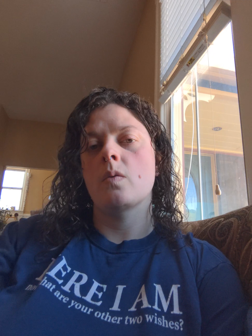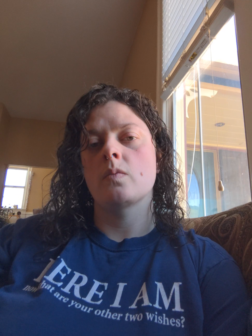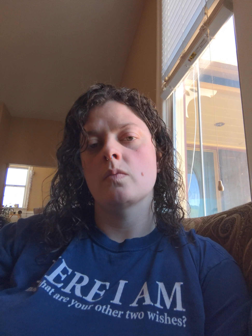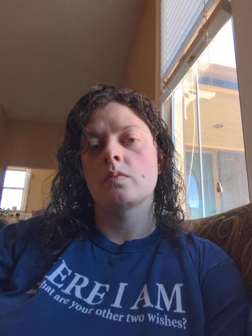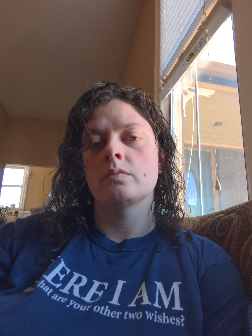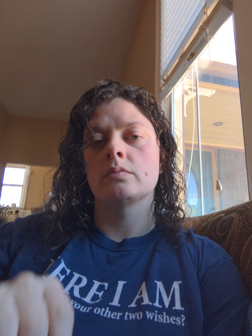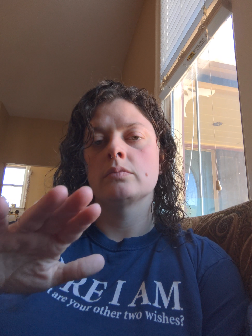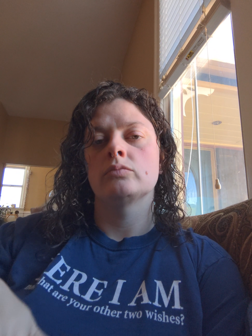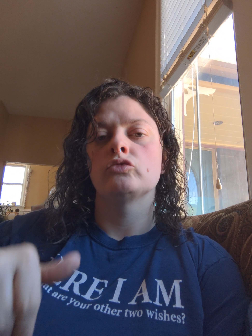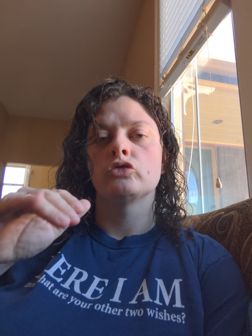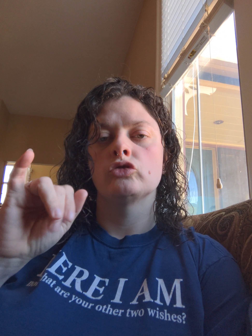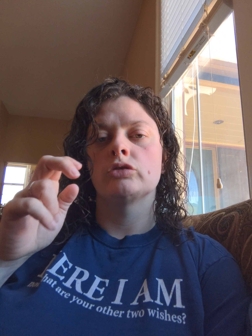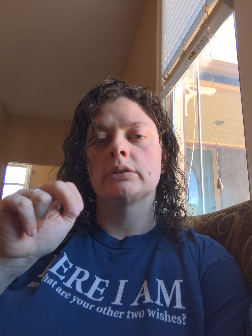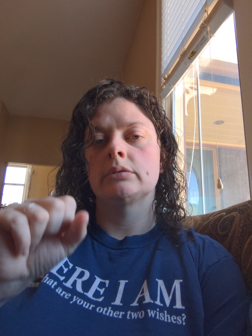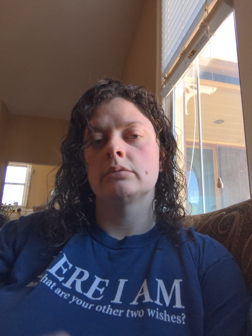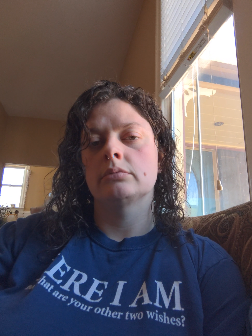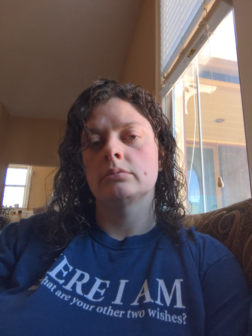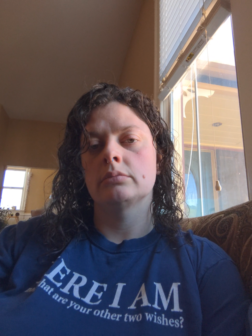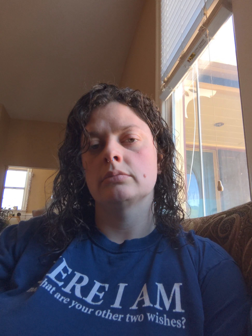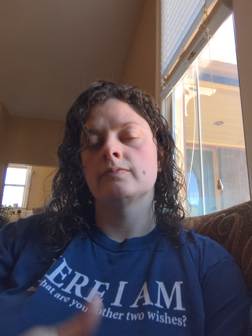jeans